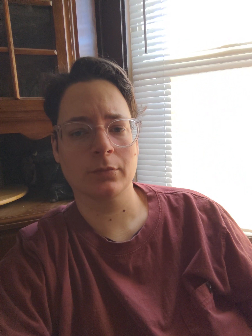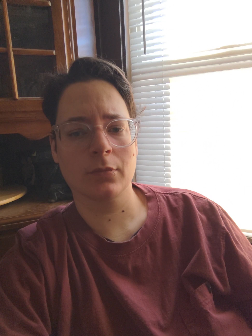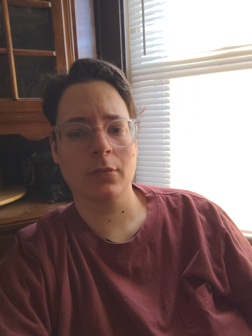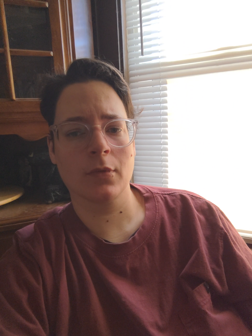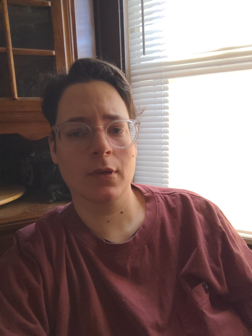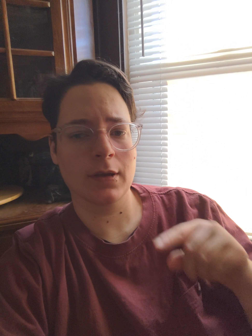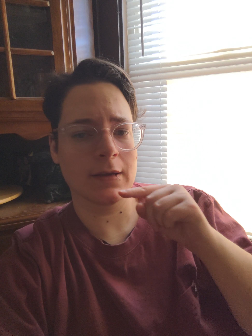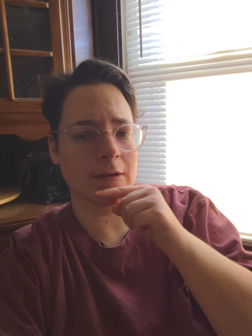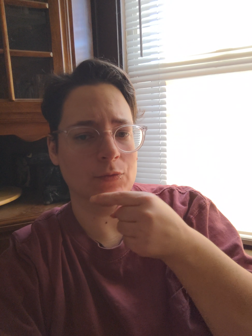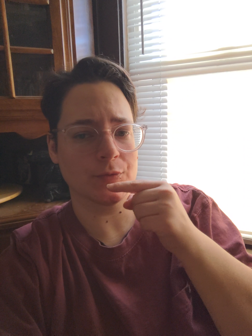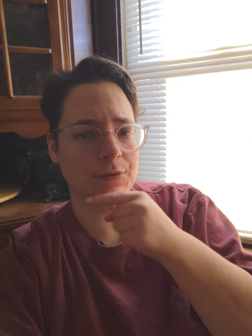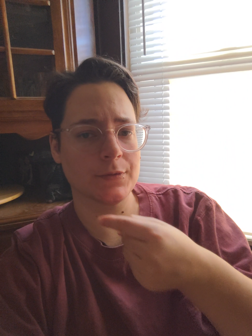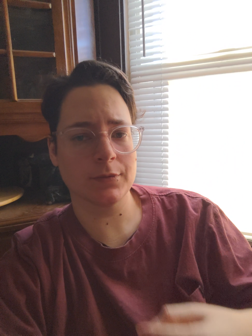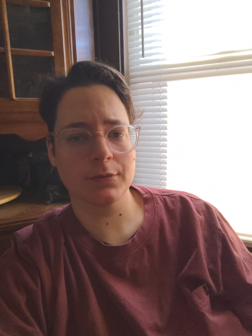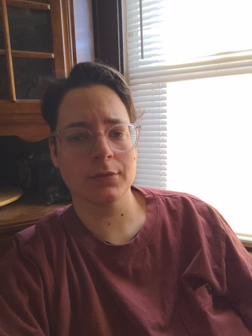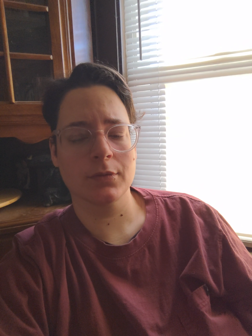carrot